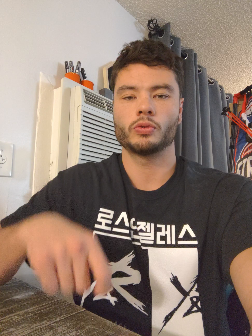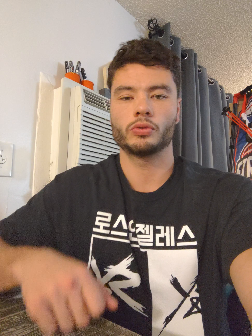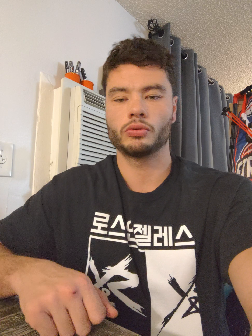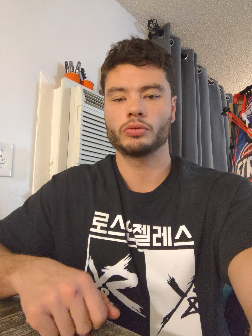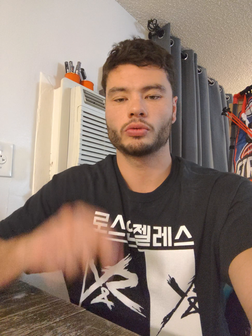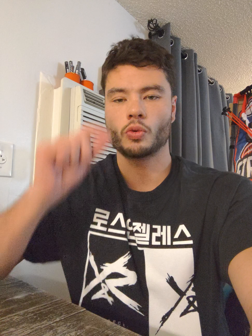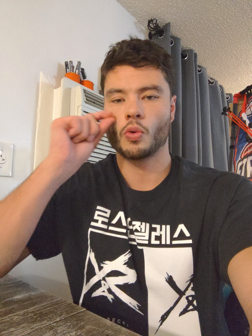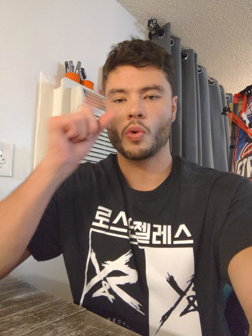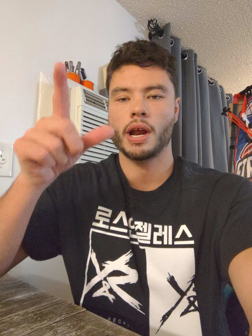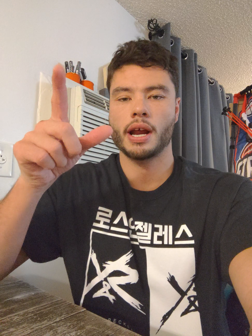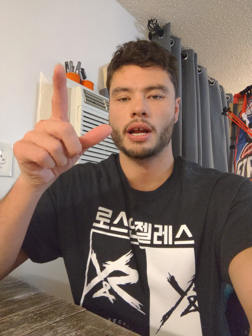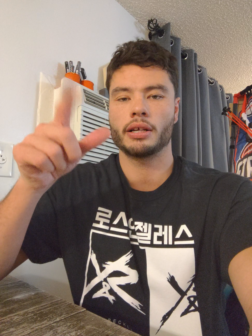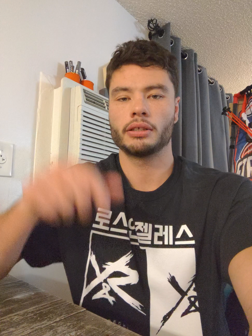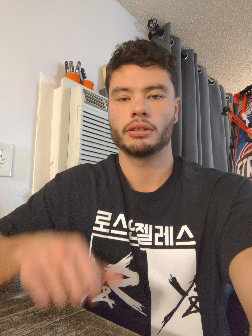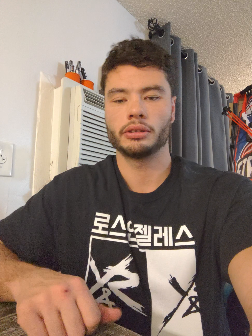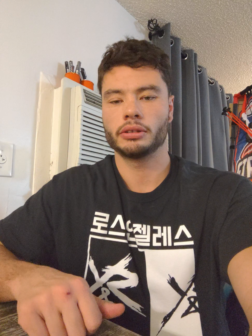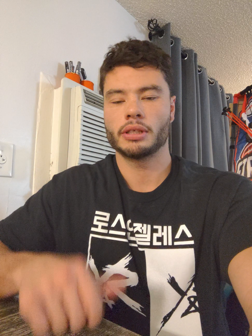wake